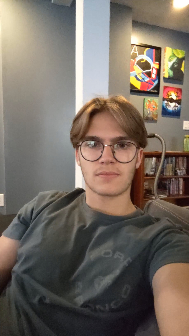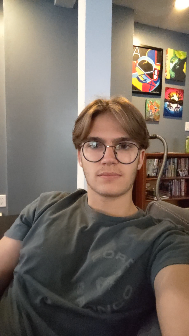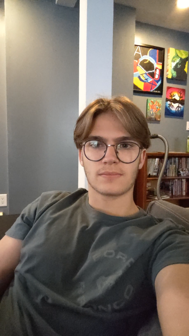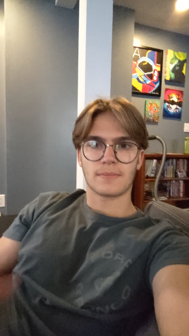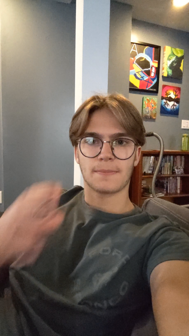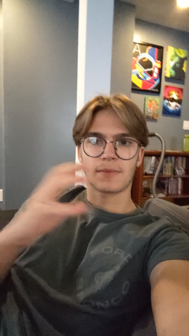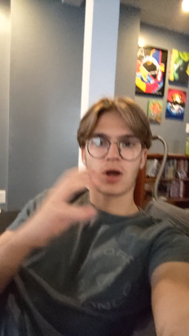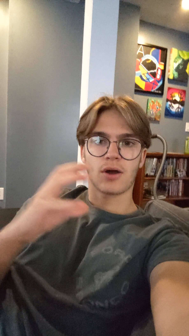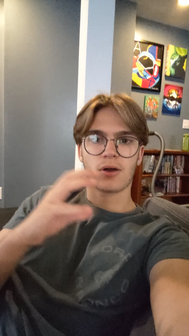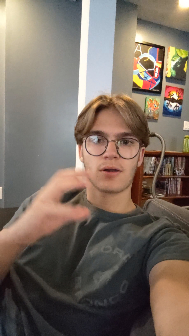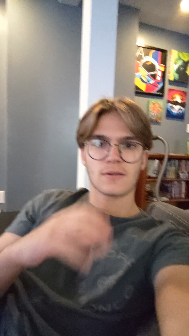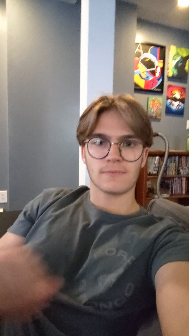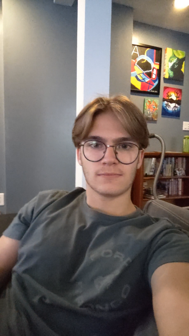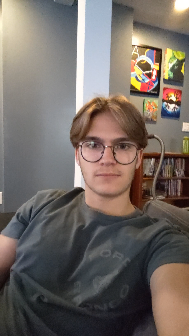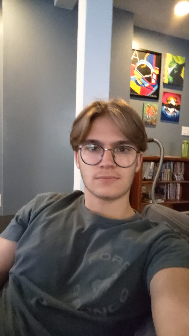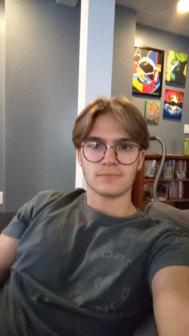ball